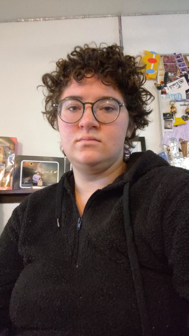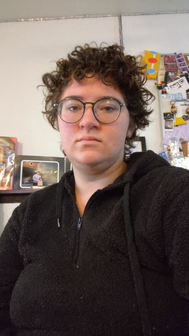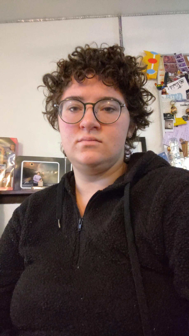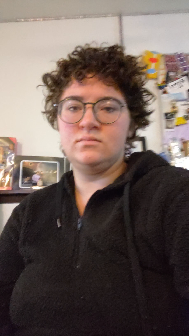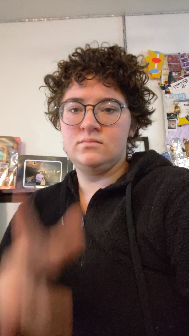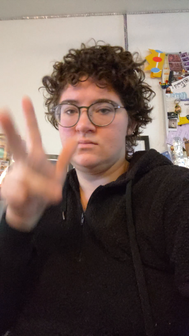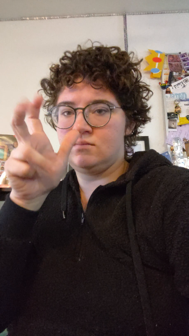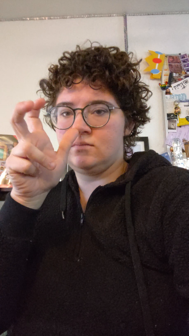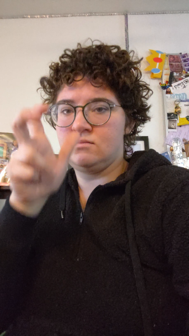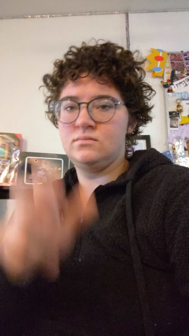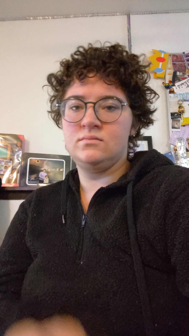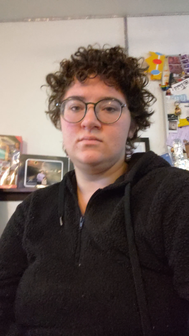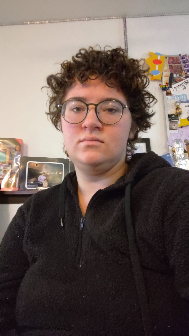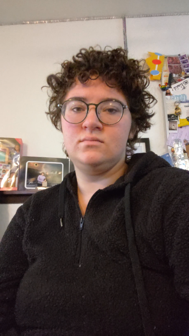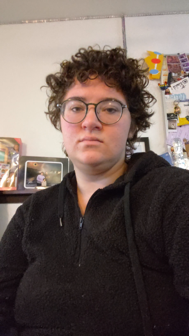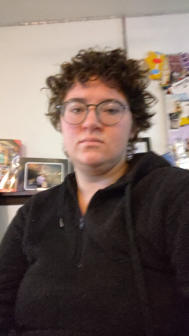ant